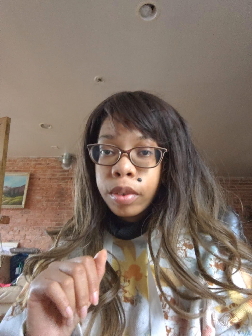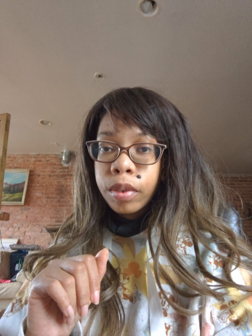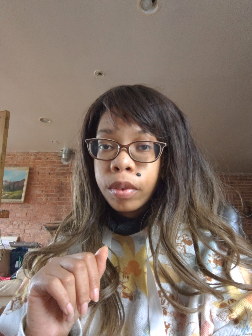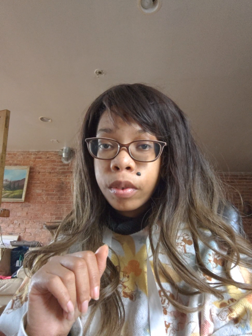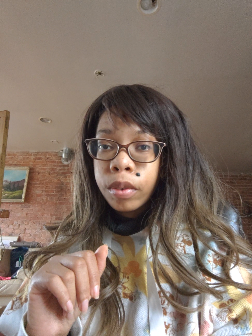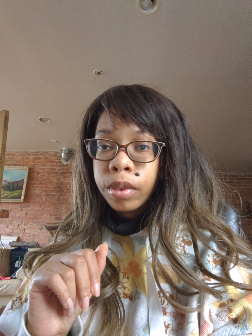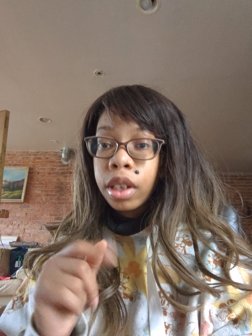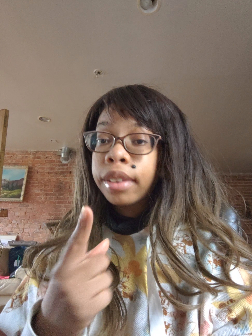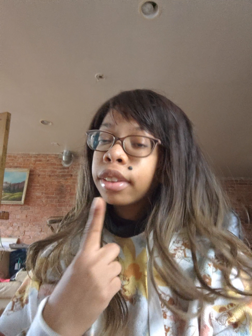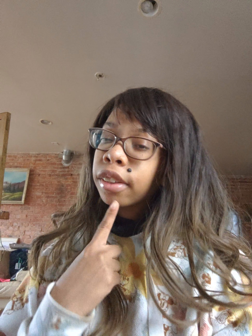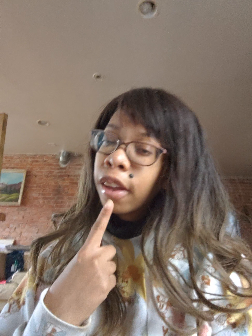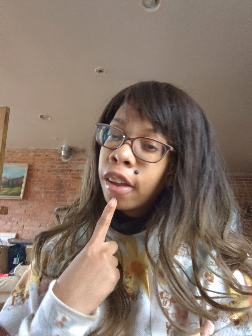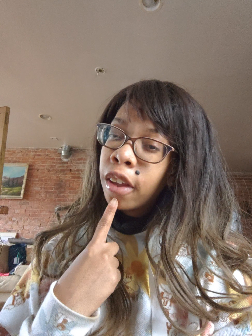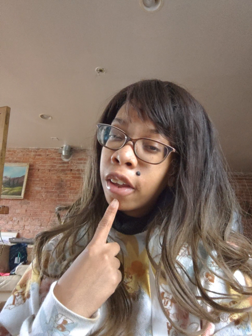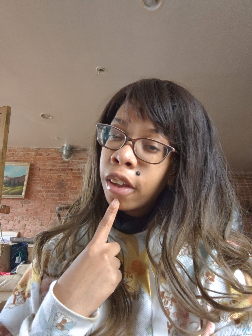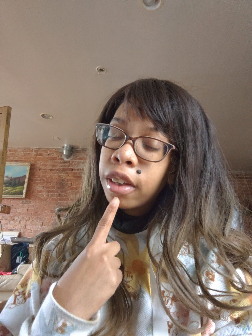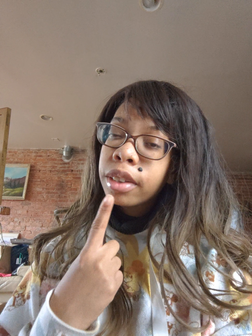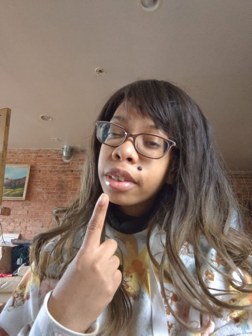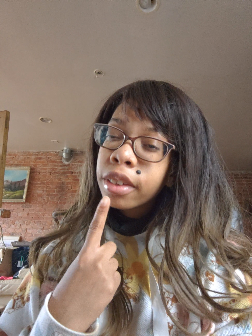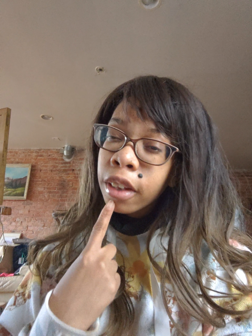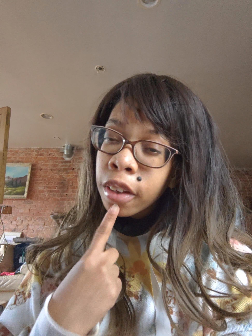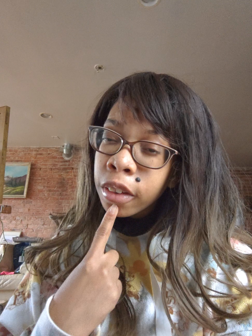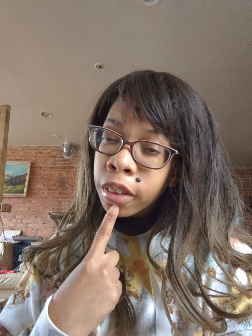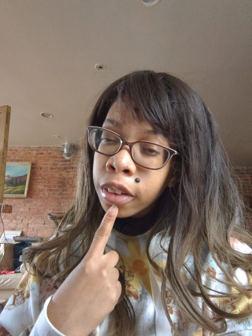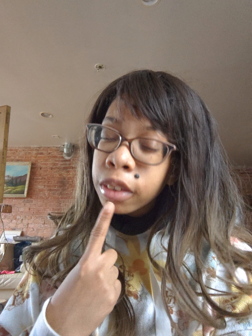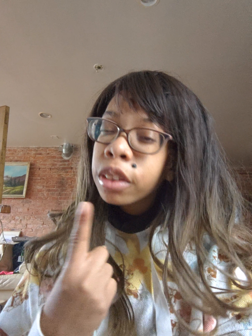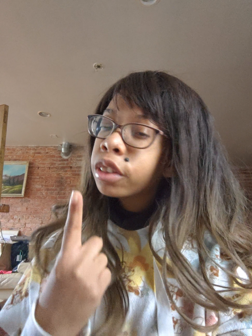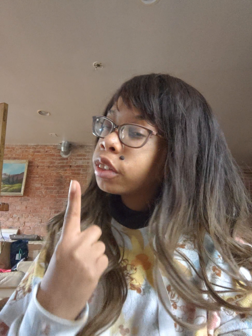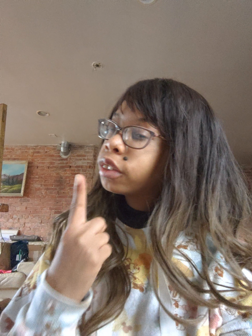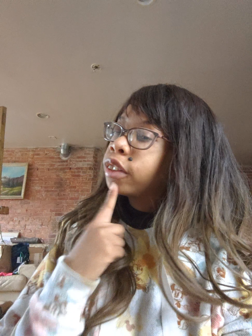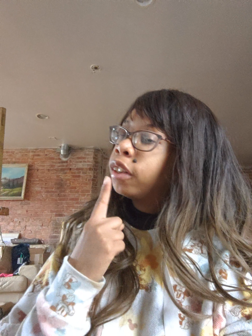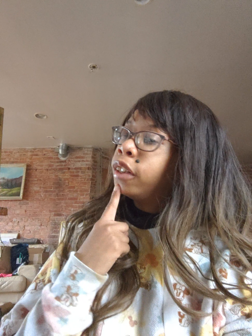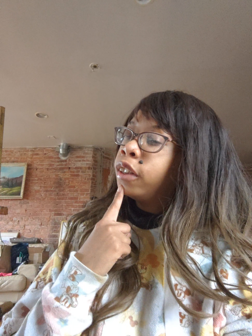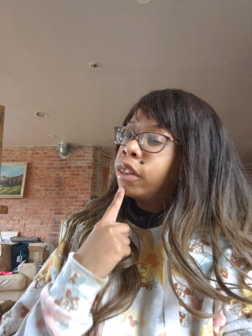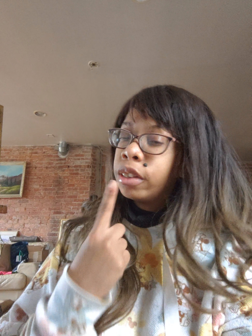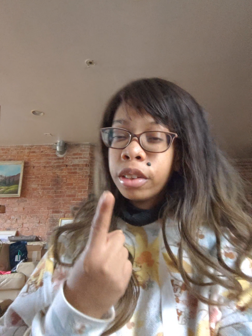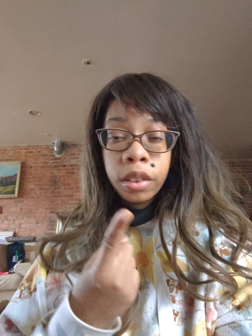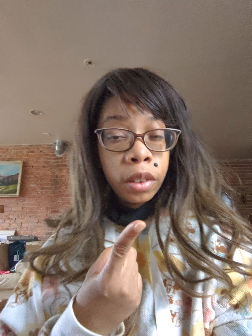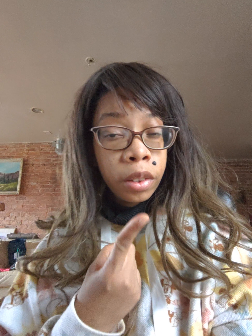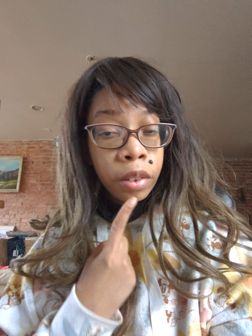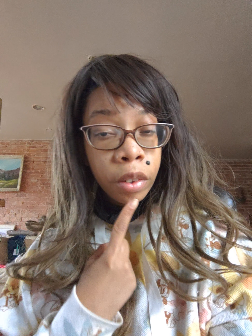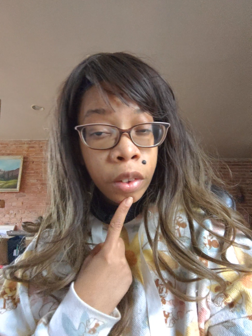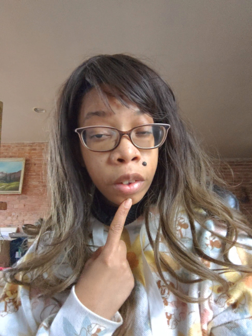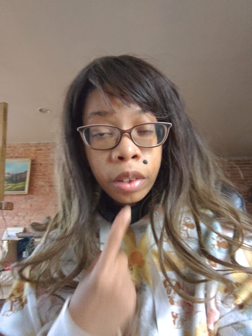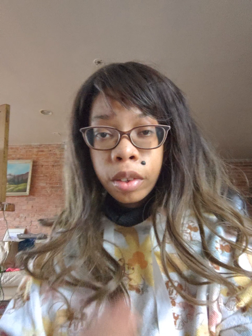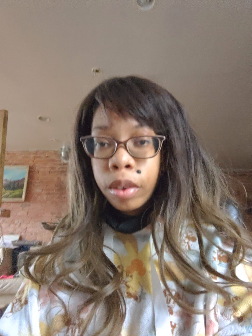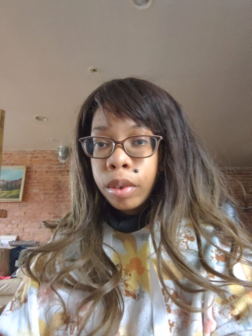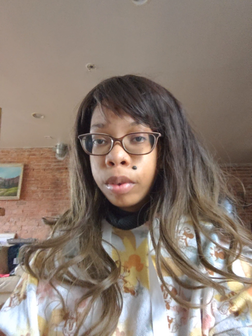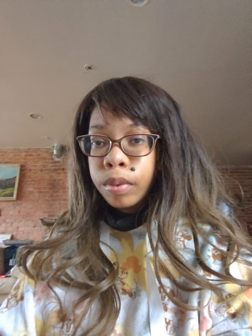say